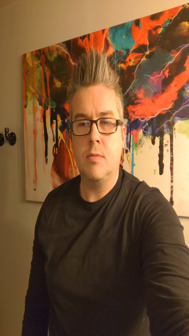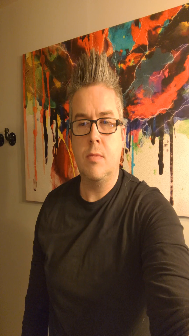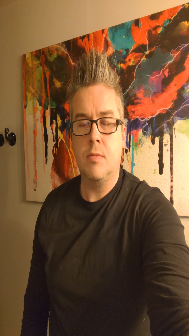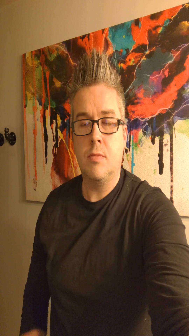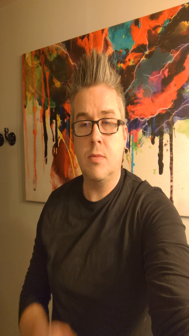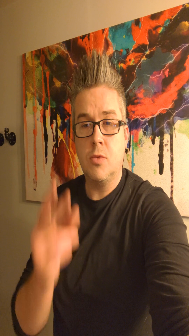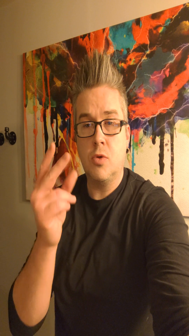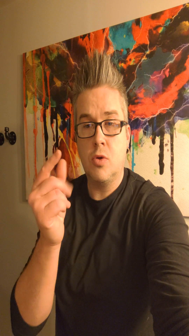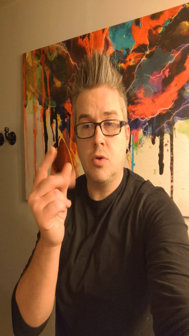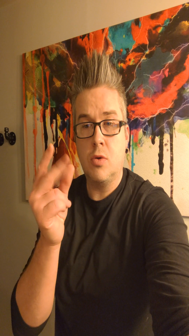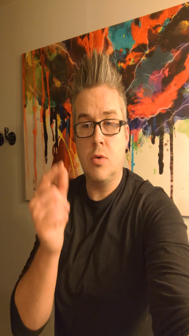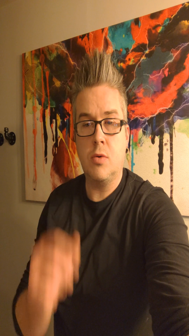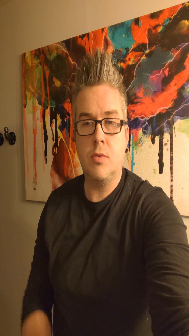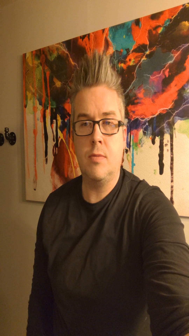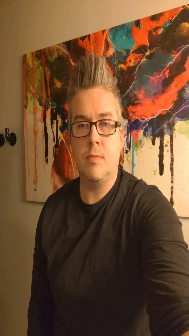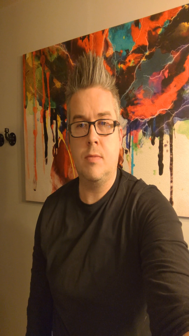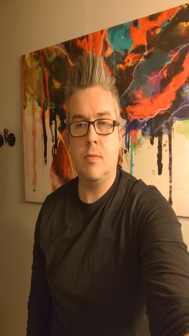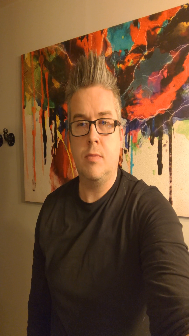dog